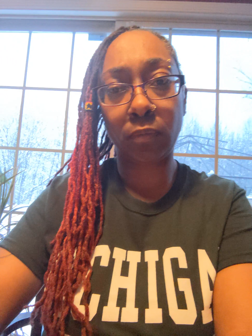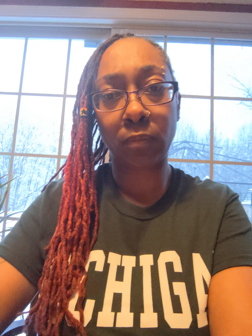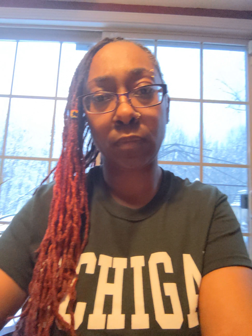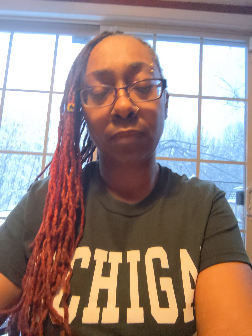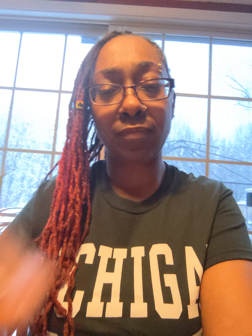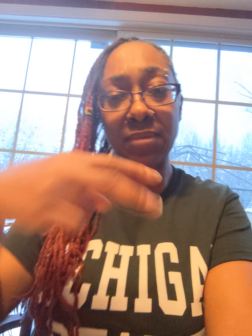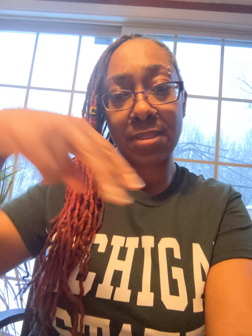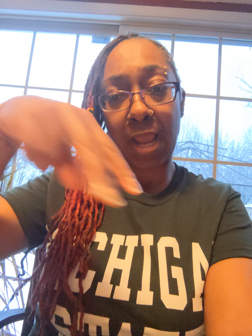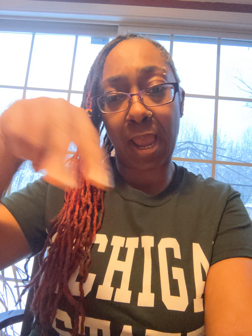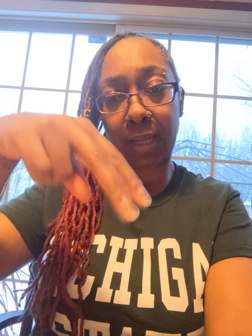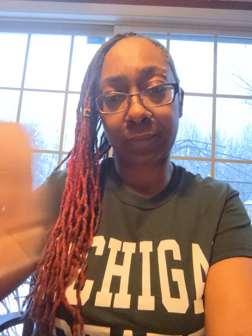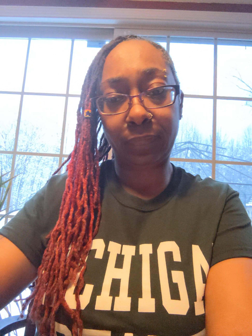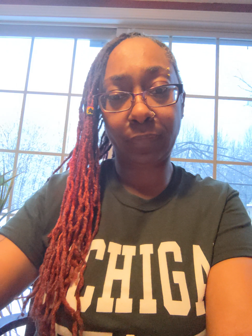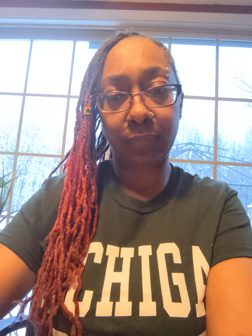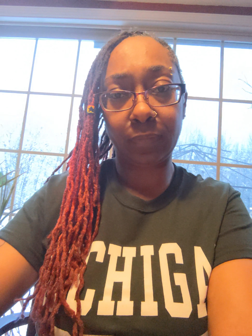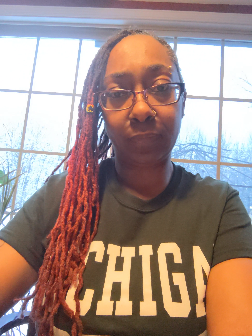dance